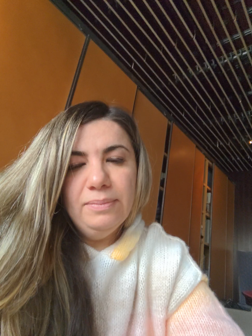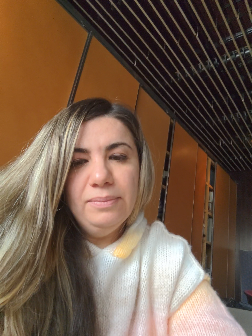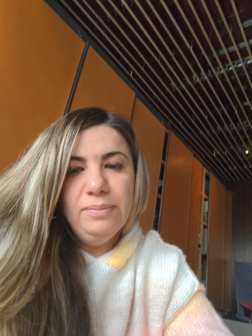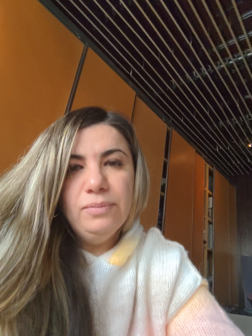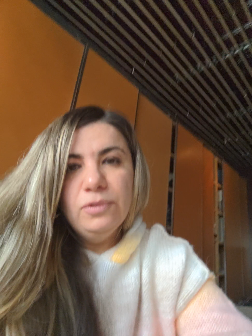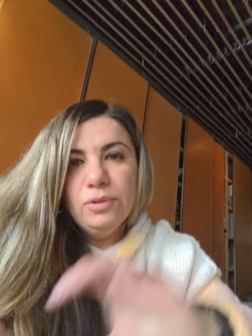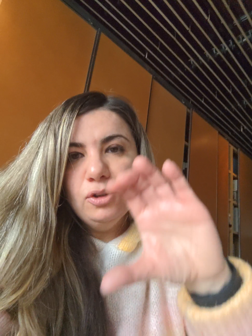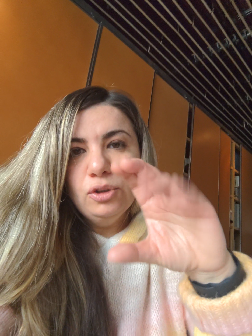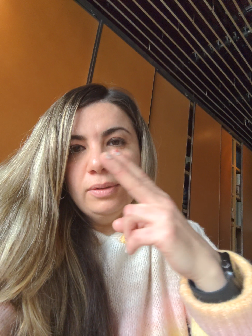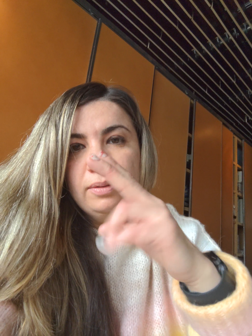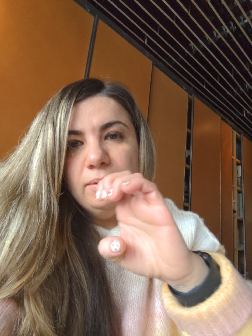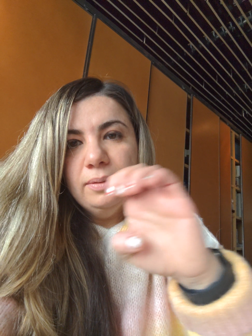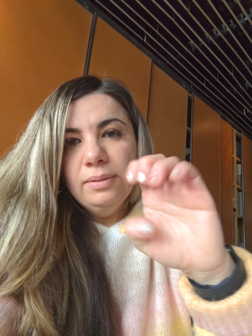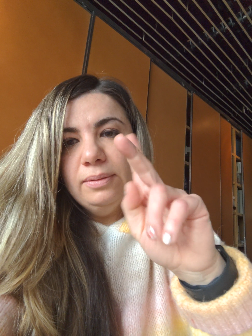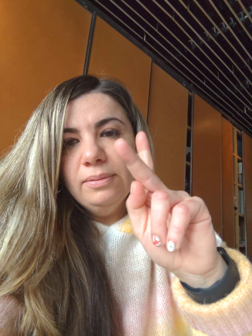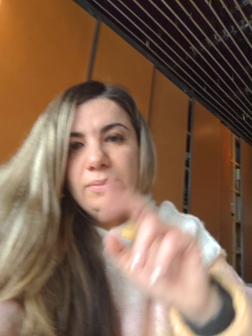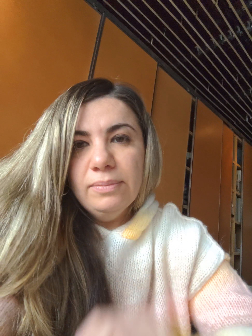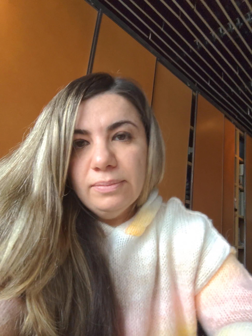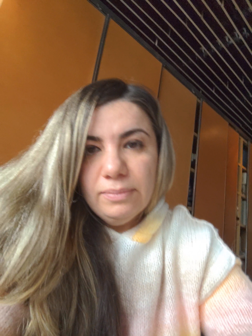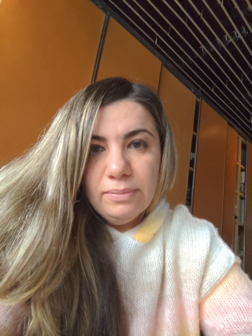cheek